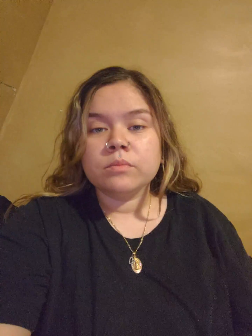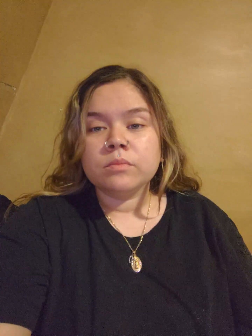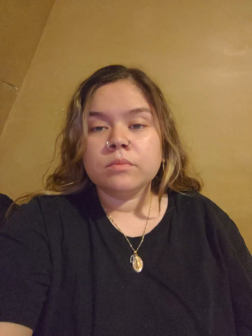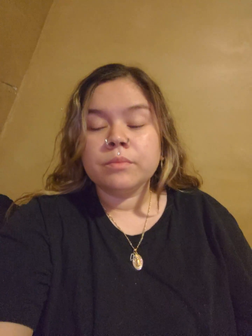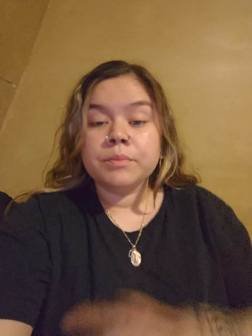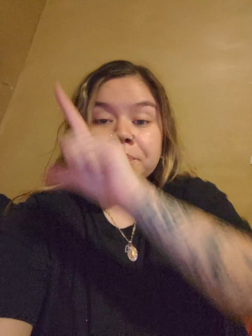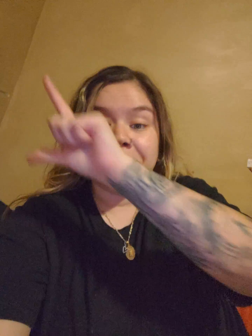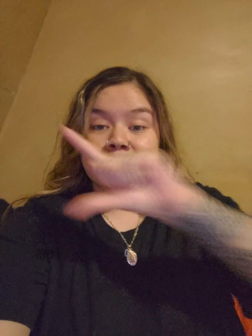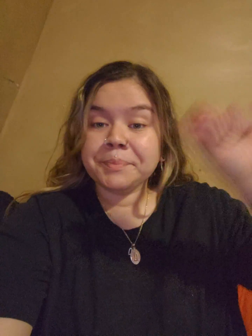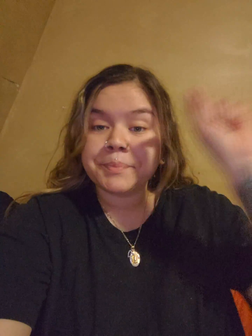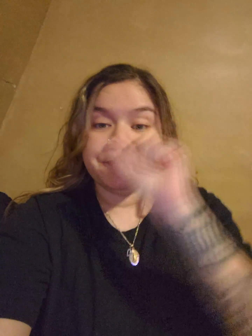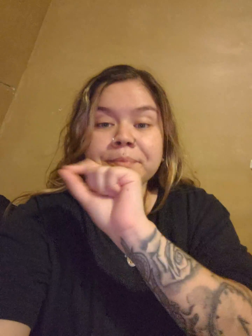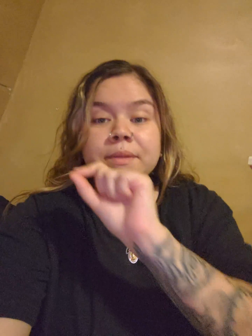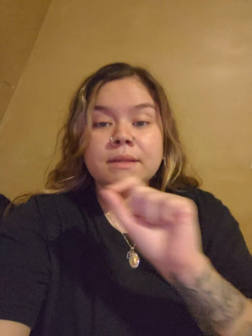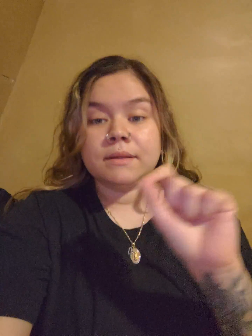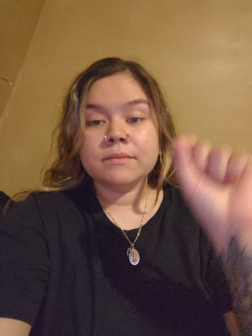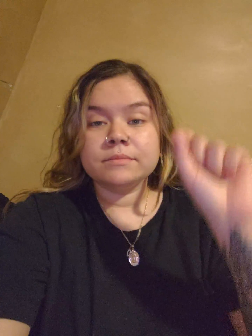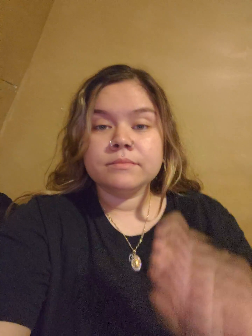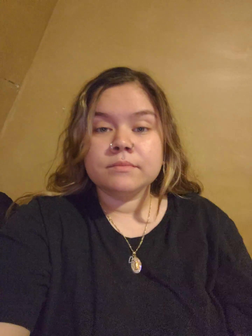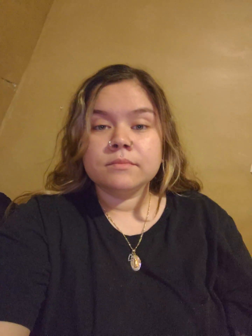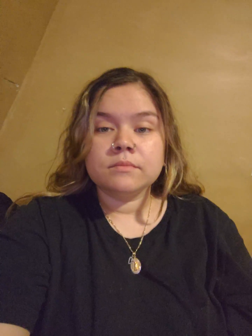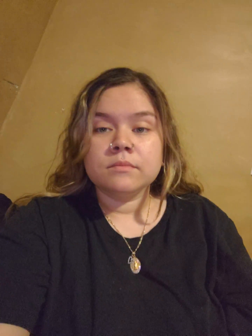peas